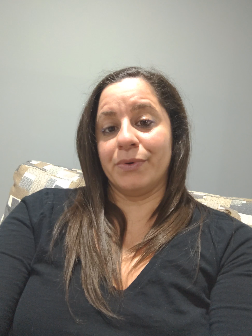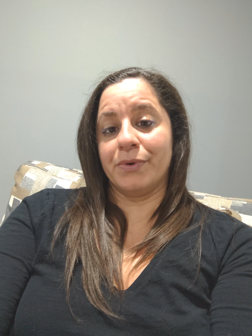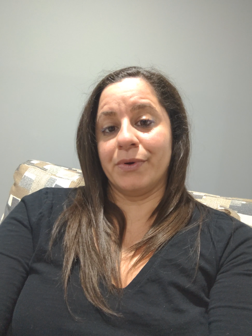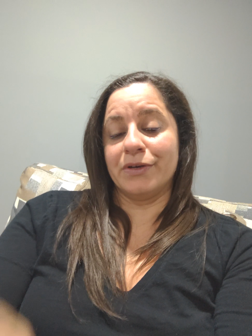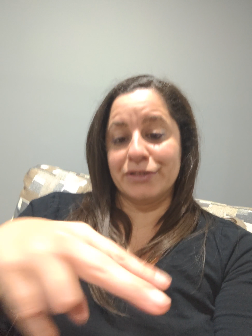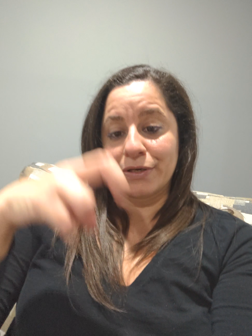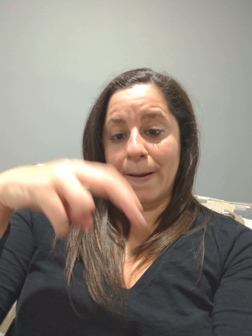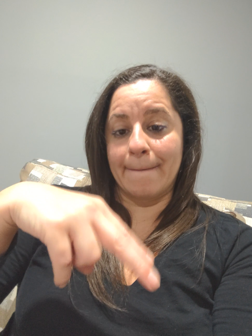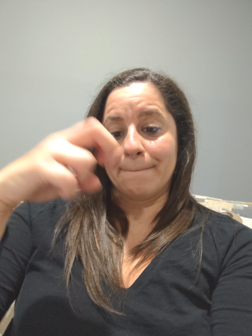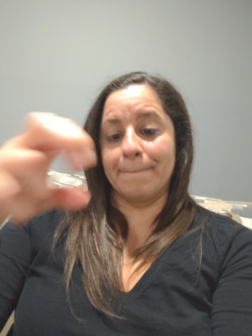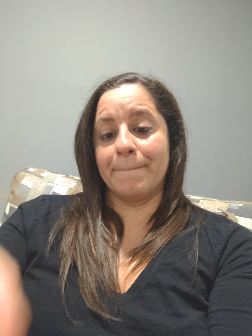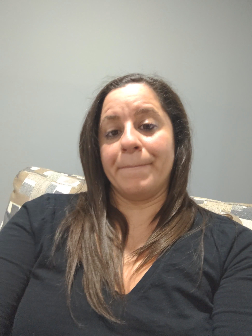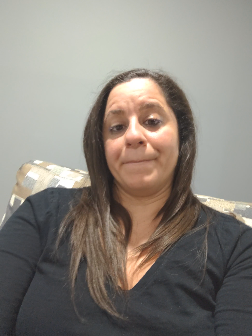jump